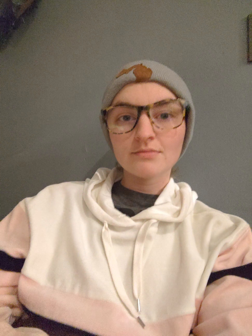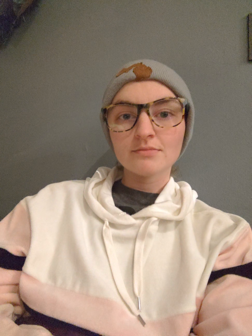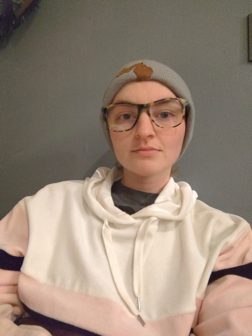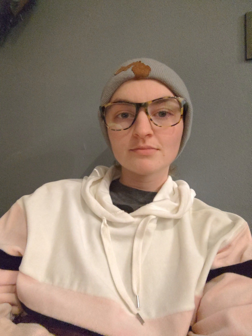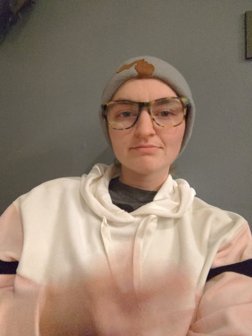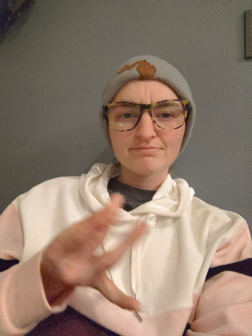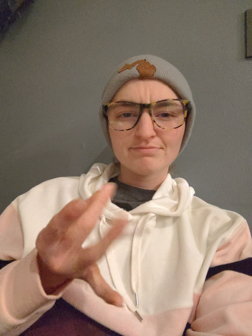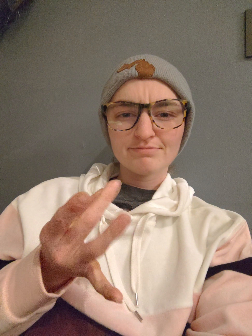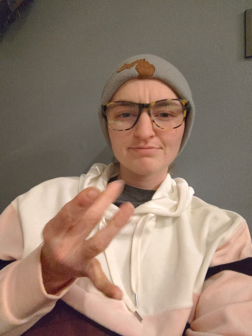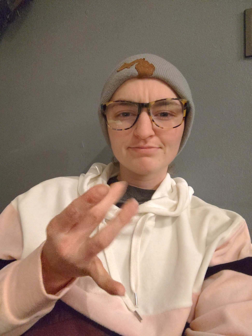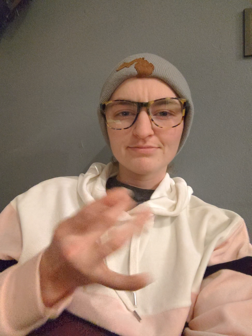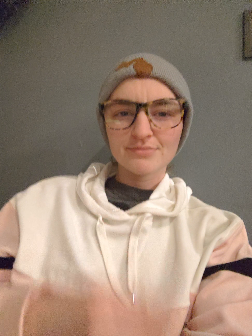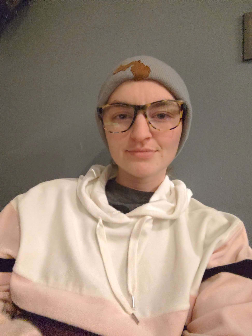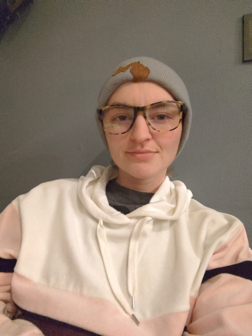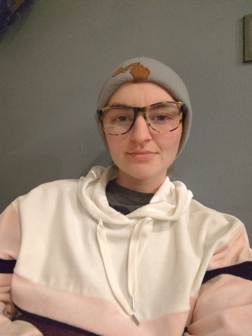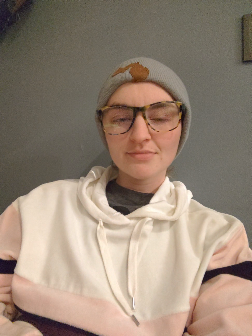sticky